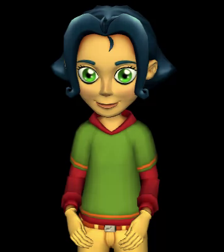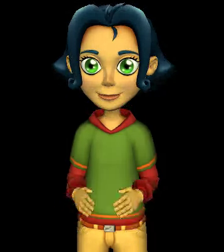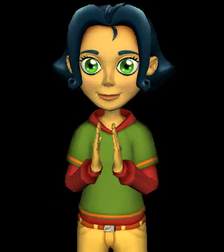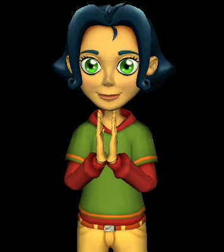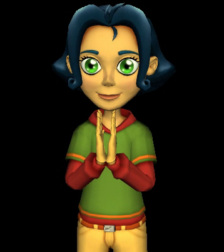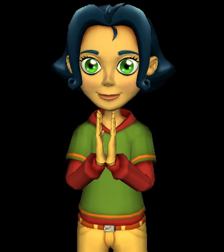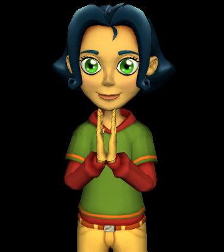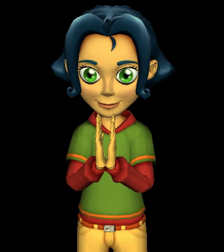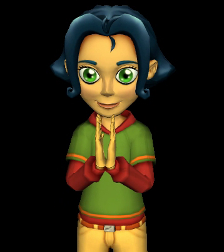يتوسل